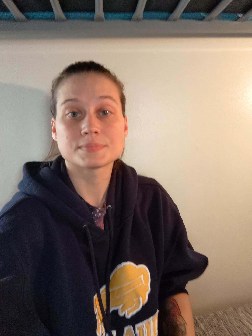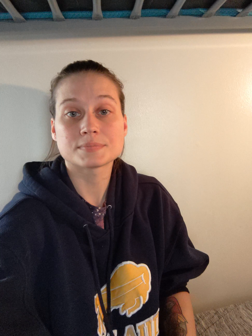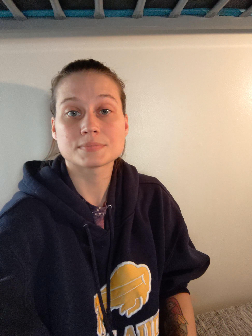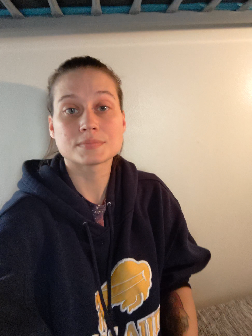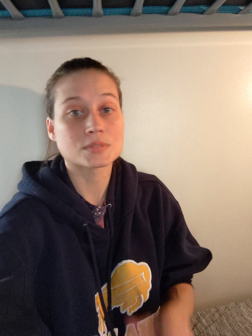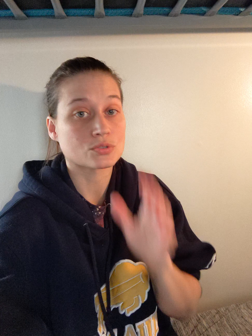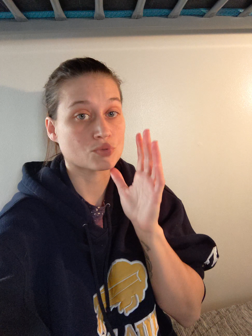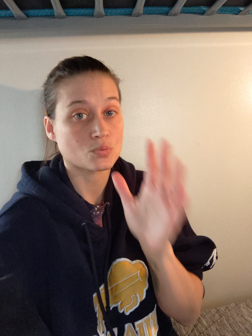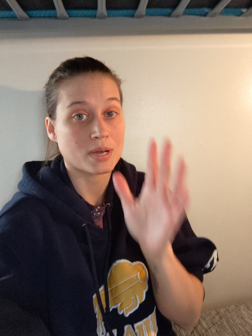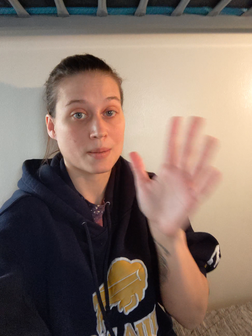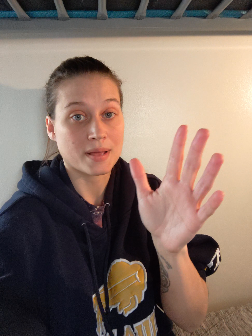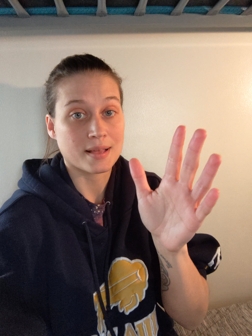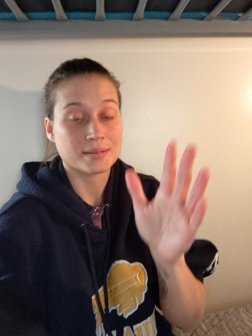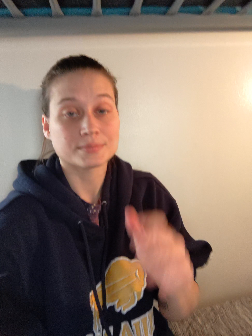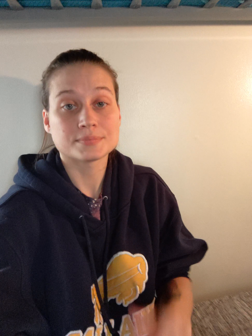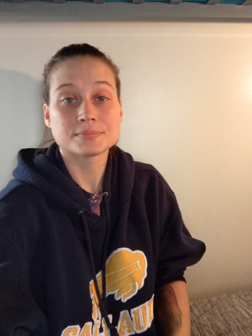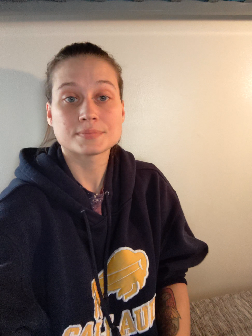grandma